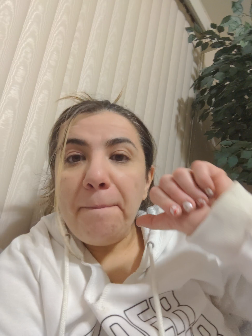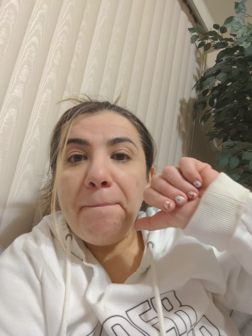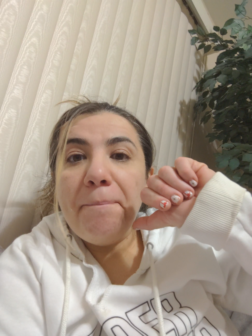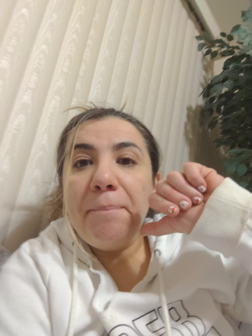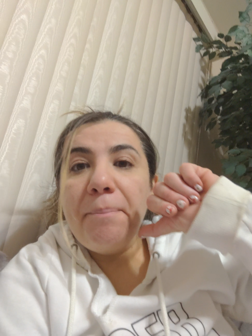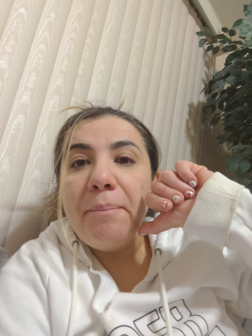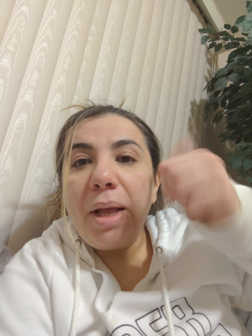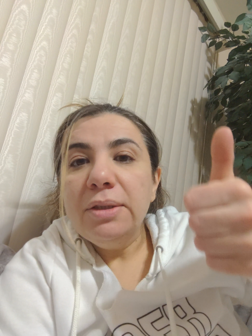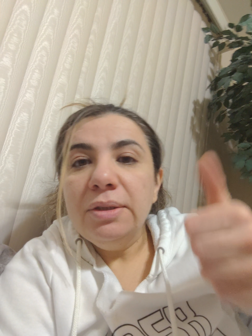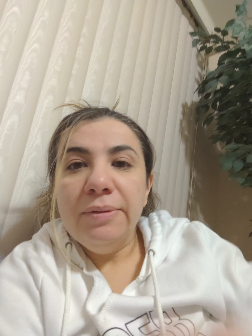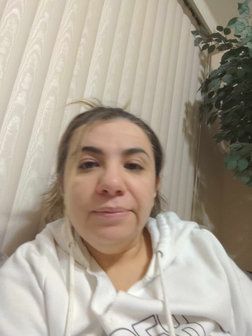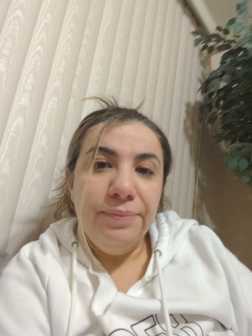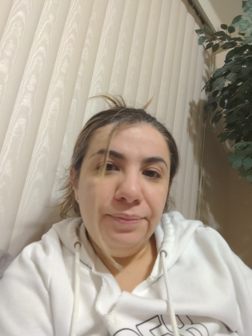tomorrow